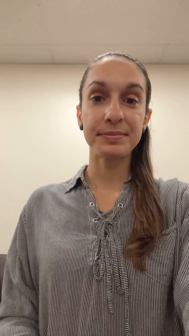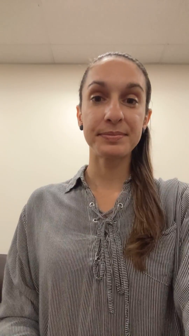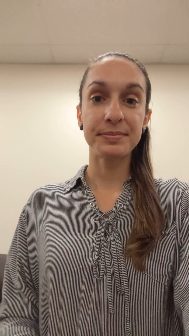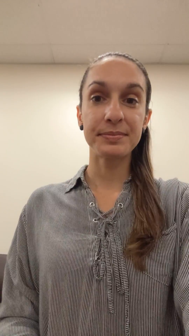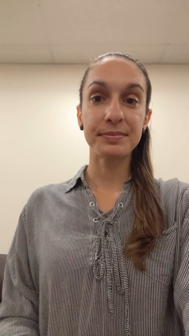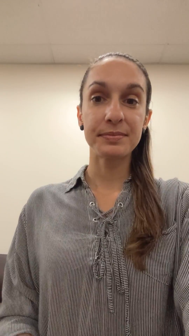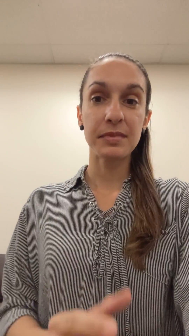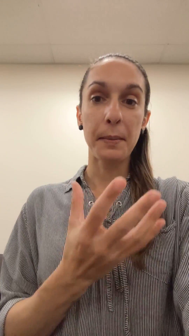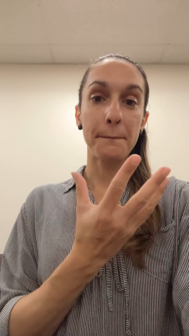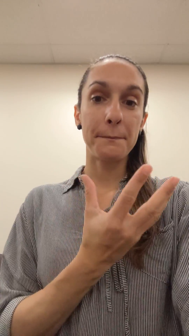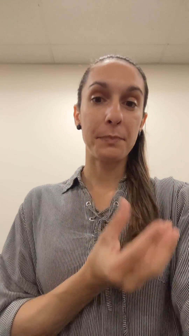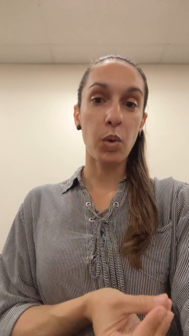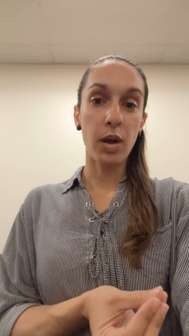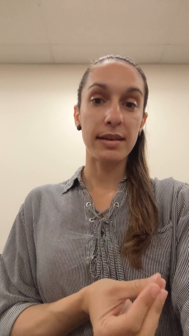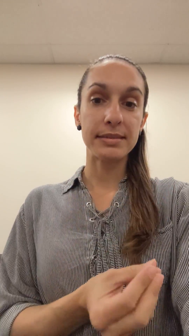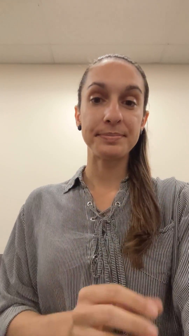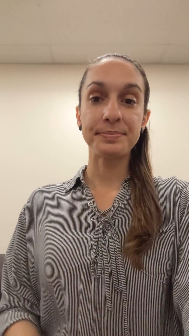poor